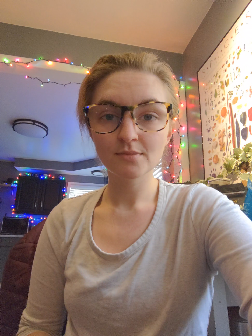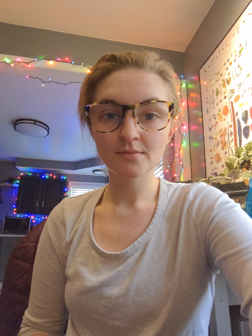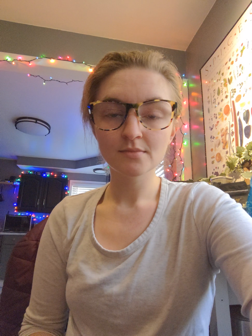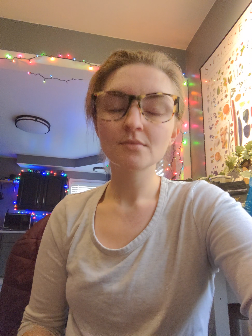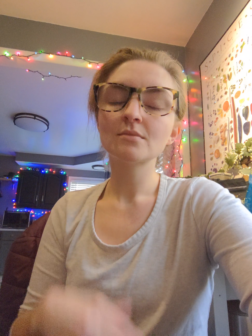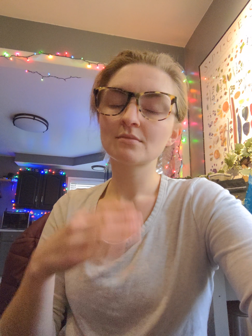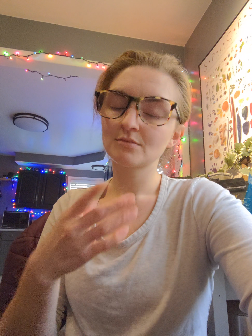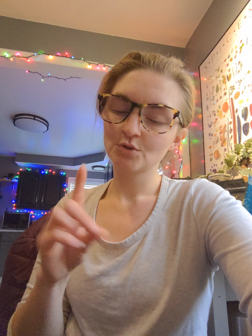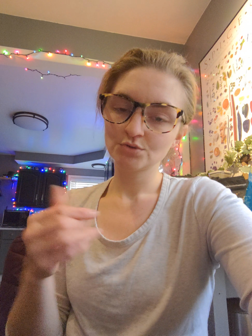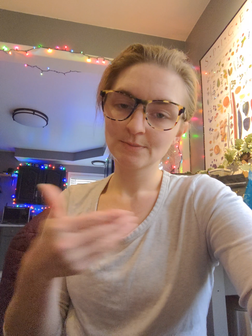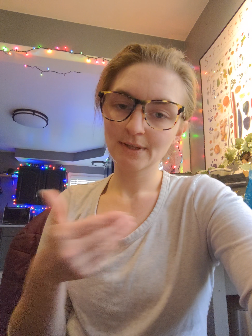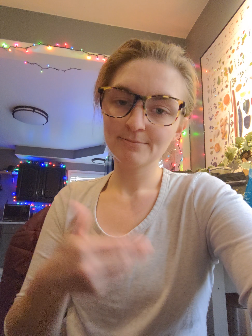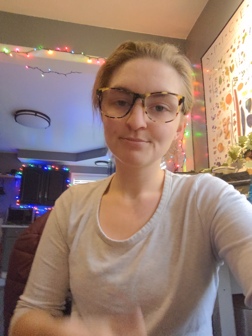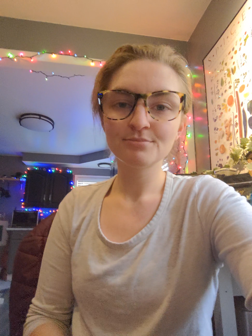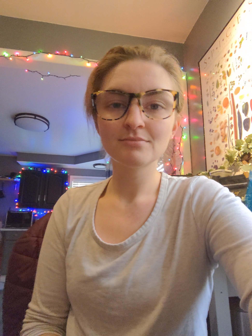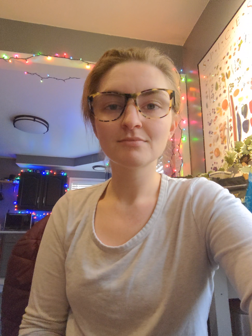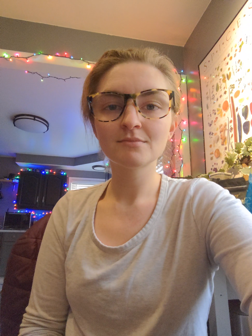puppy